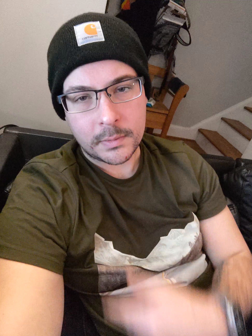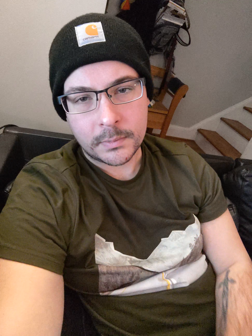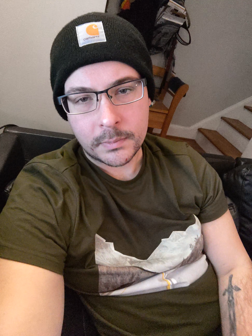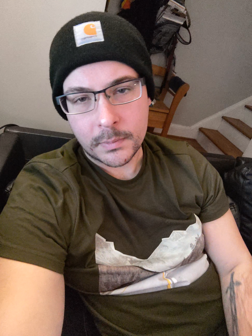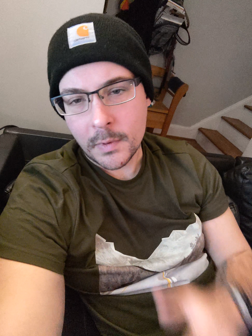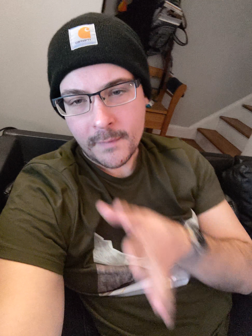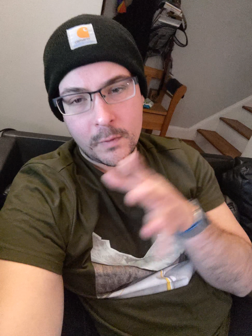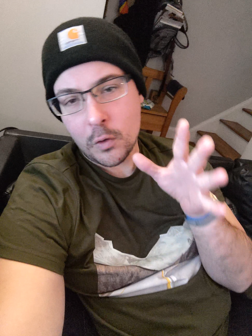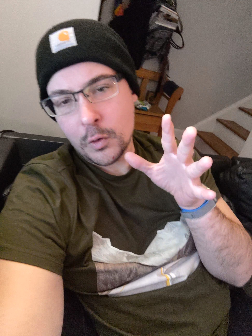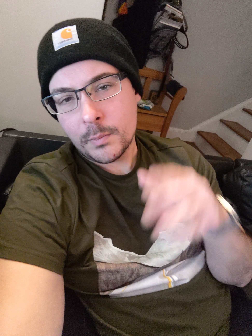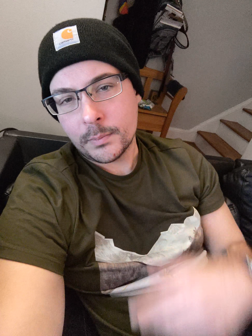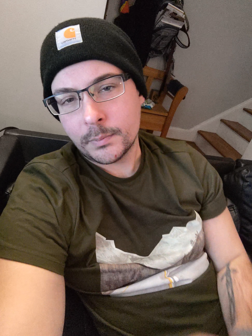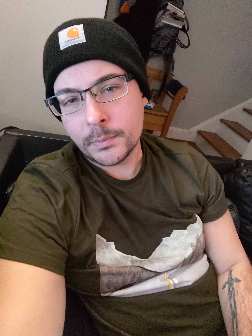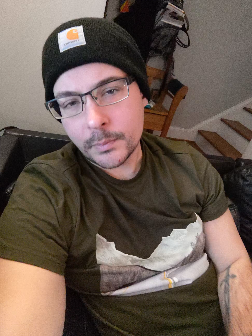farm